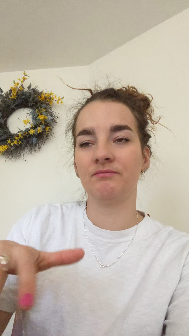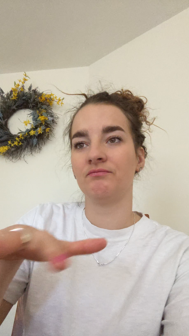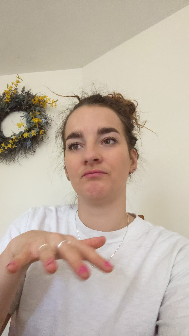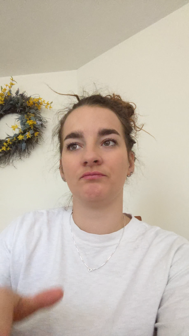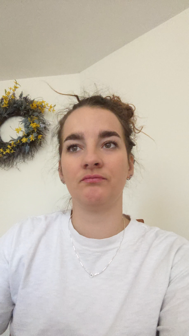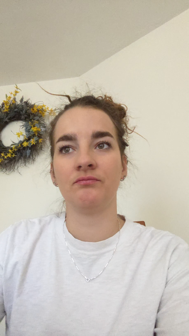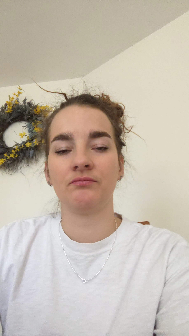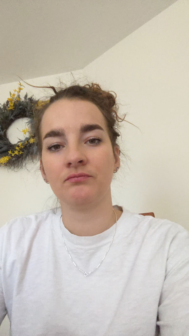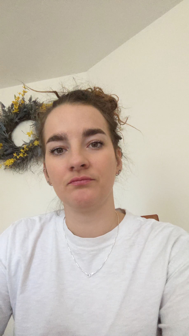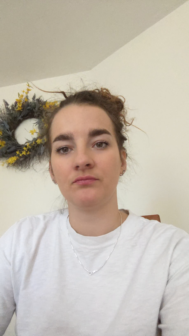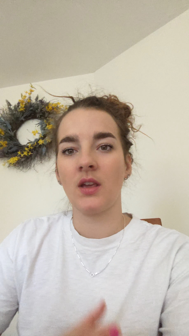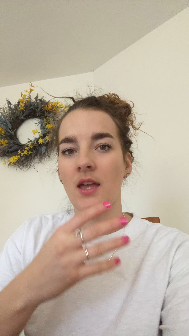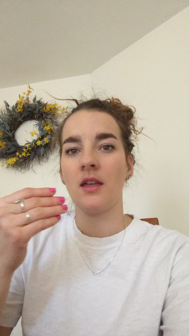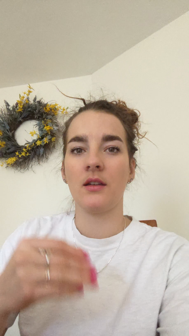and